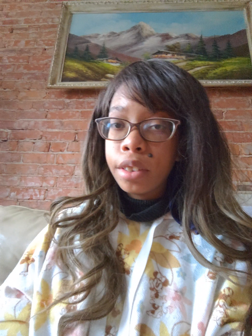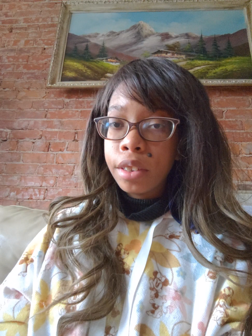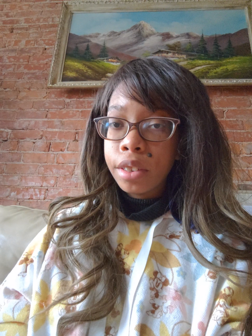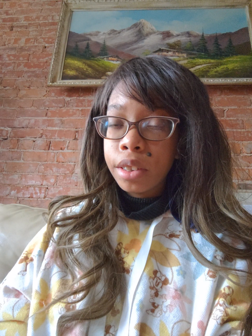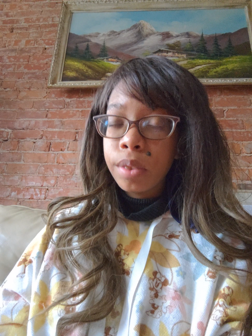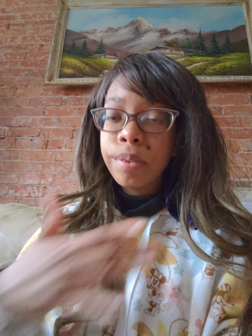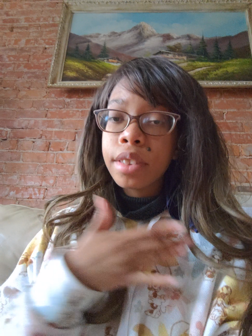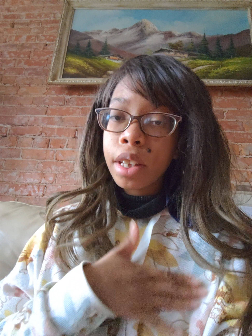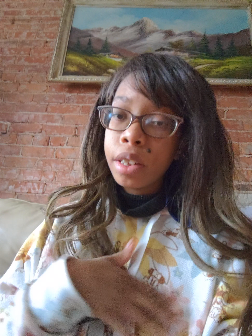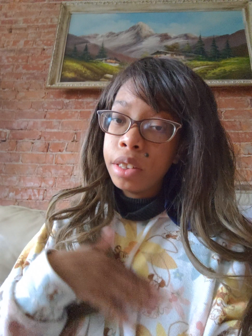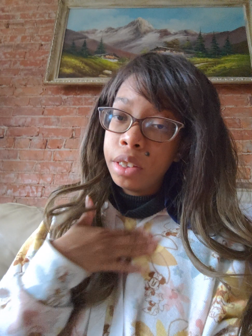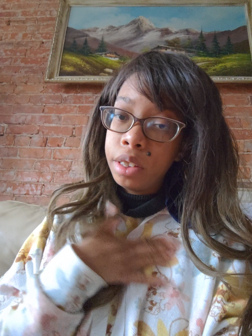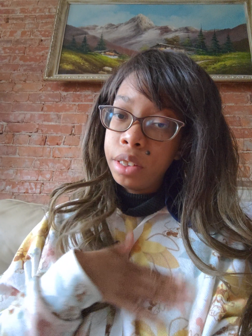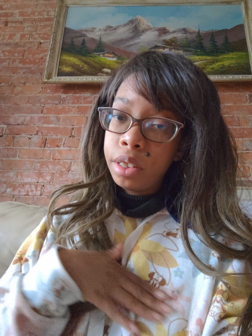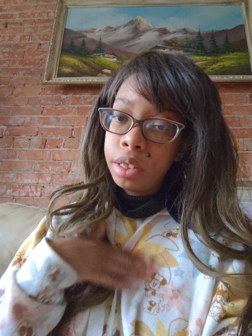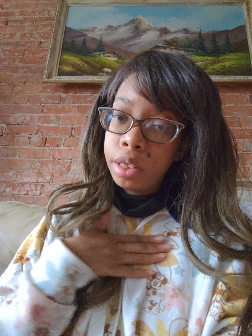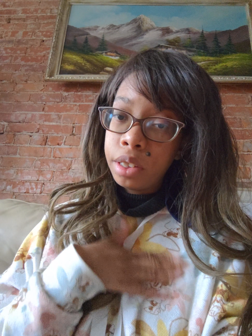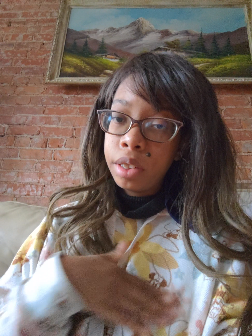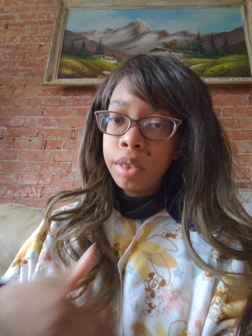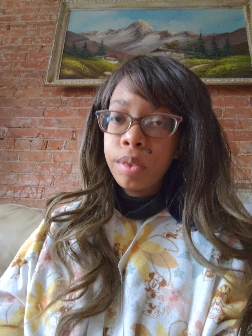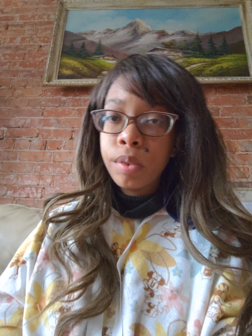please